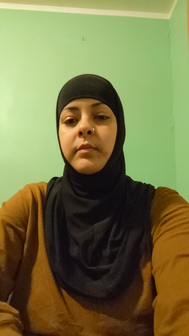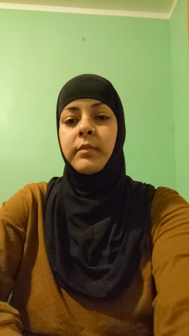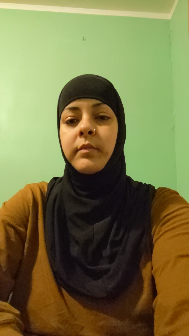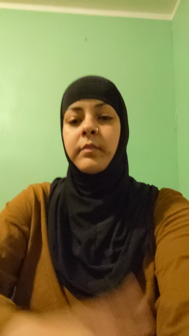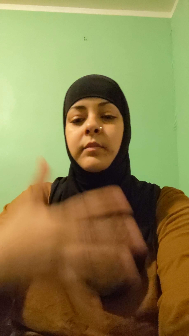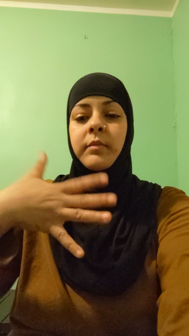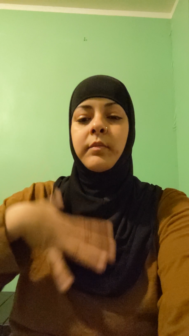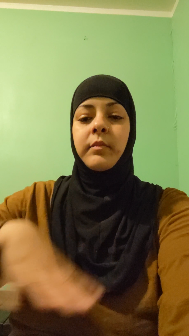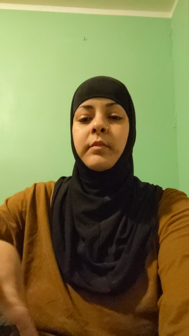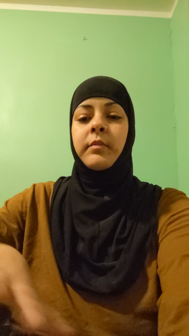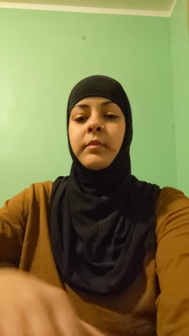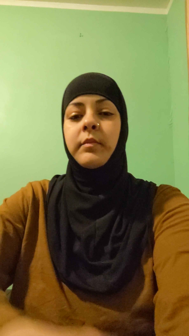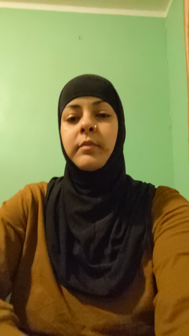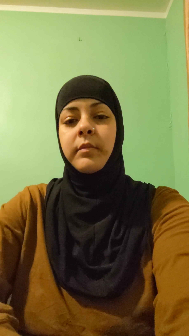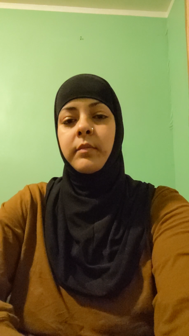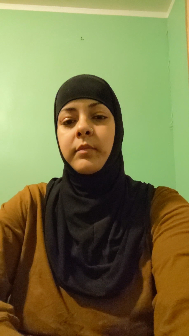dress